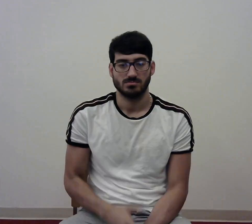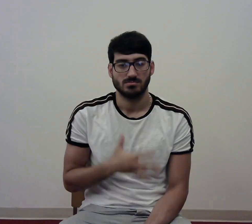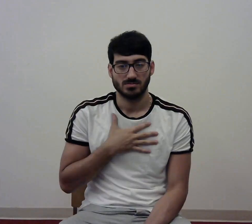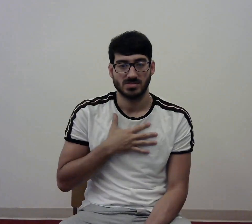mən